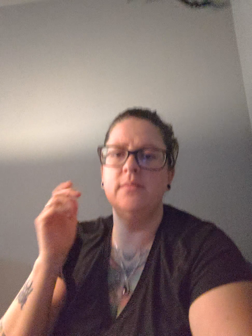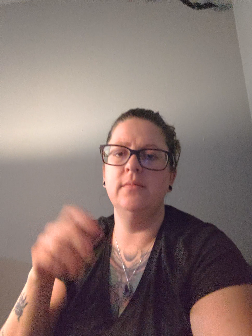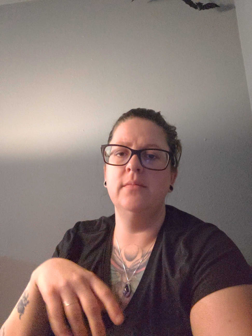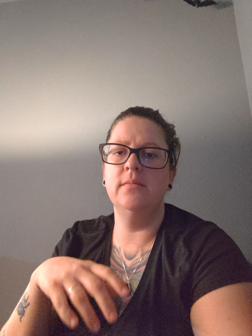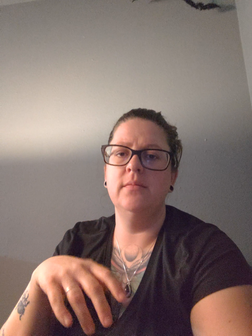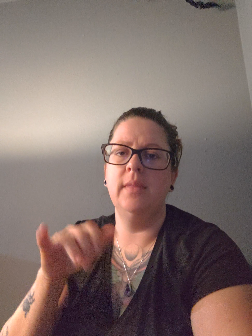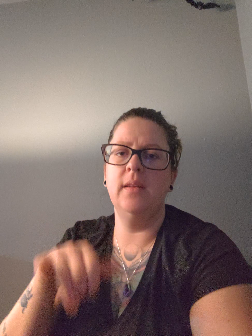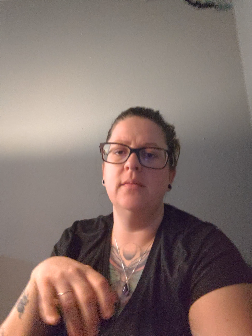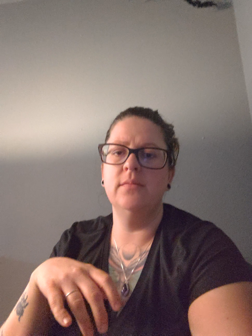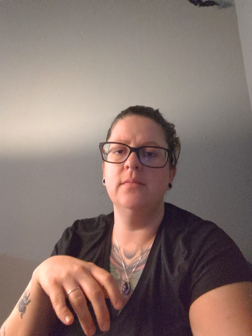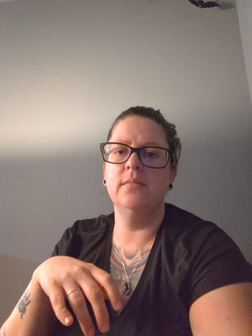that